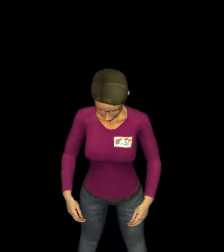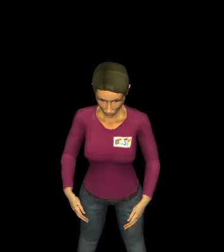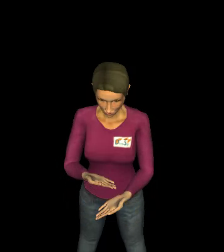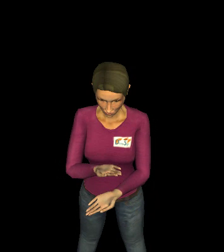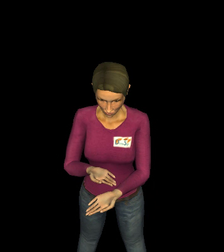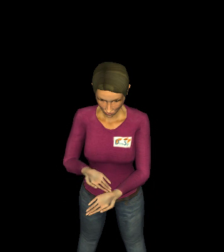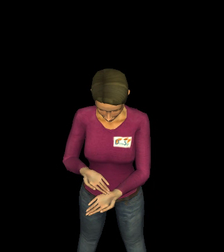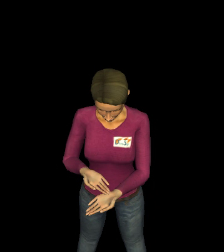يثبت